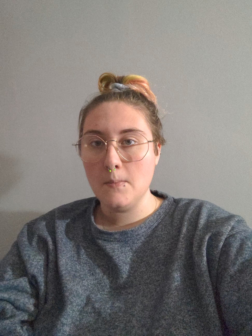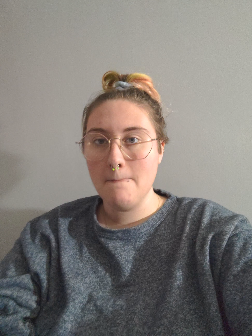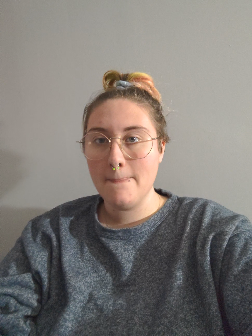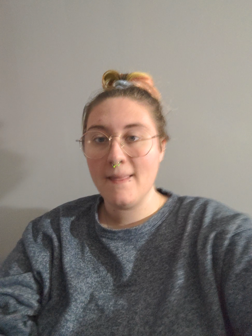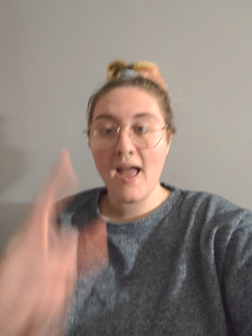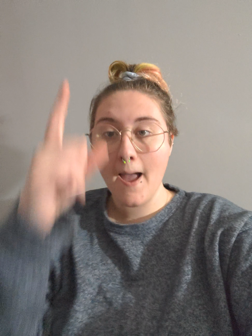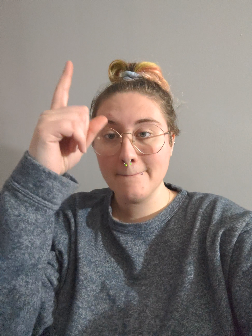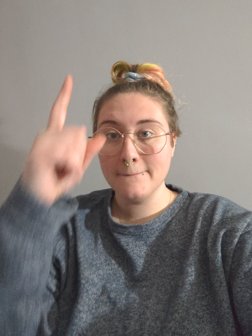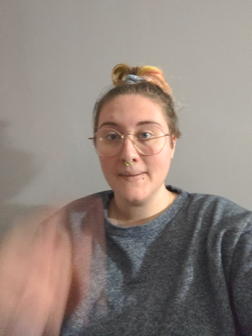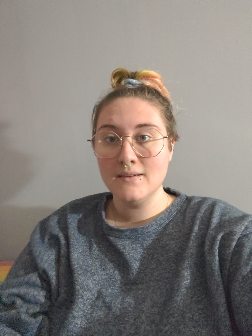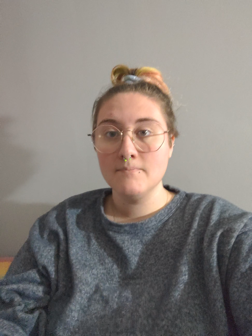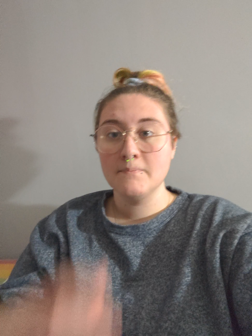up